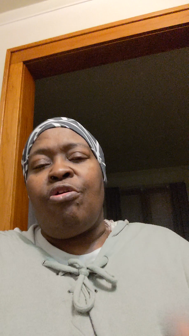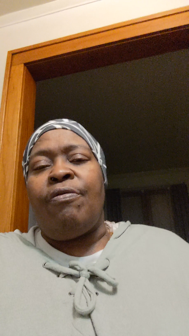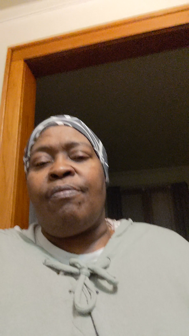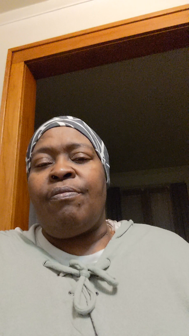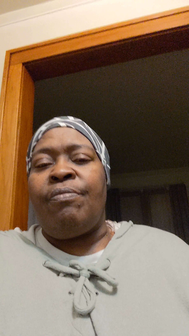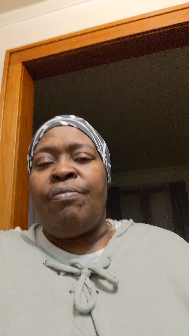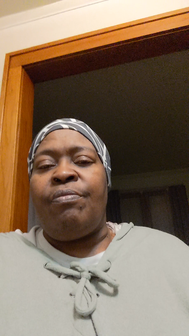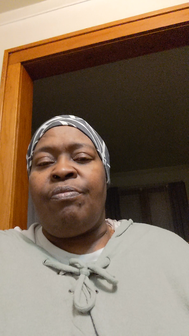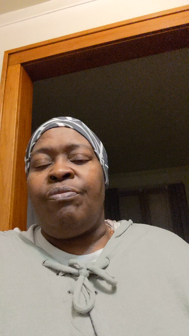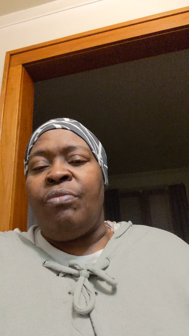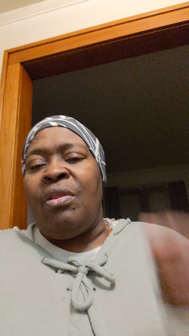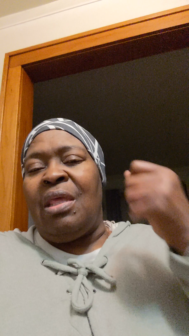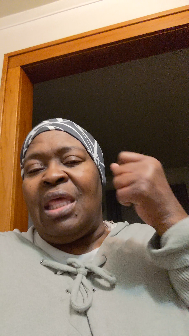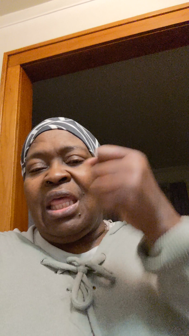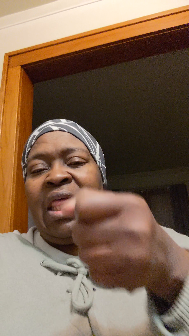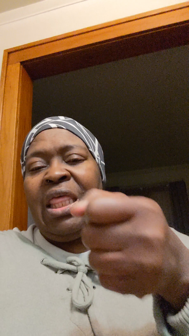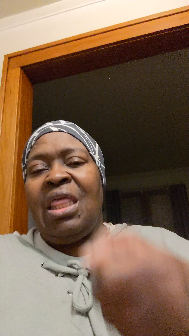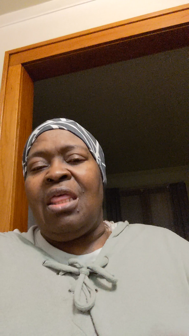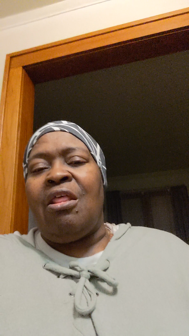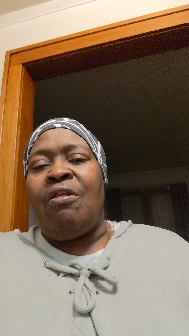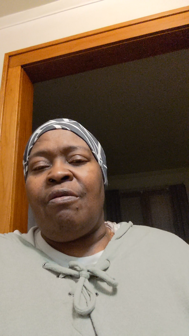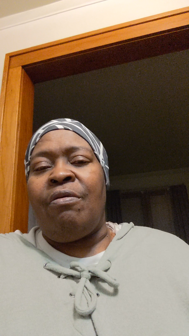hit